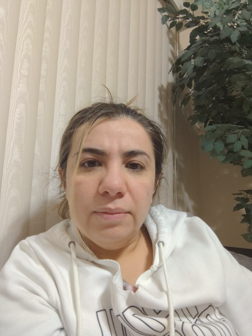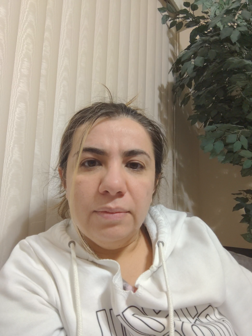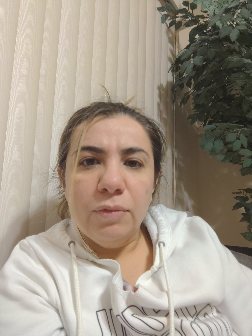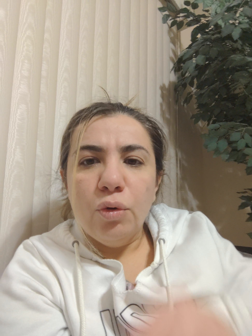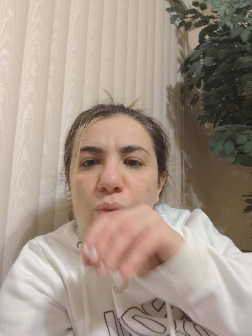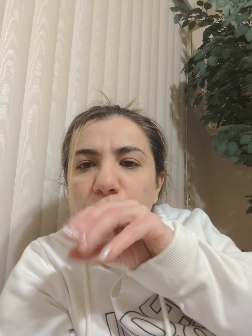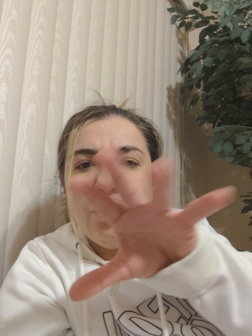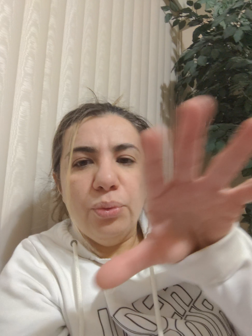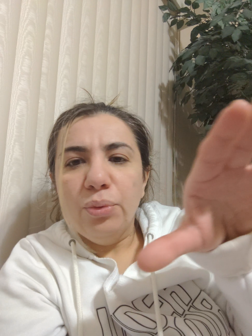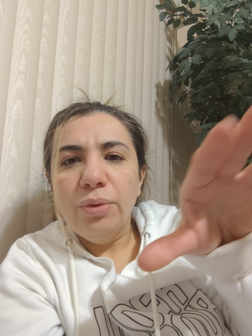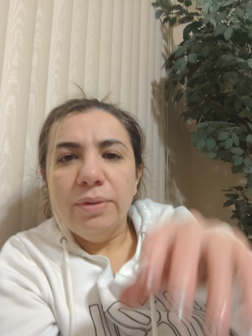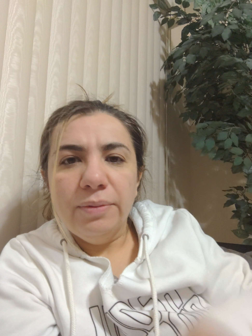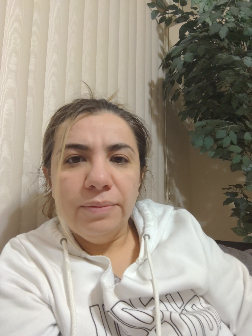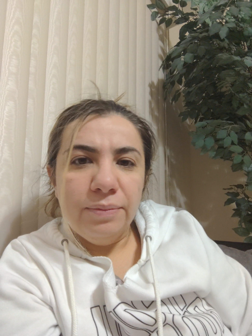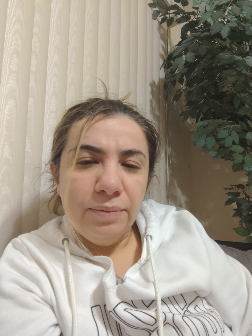blow